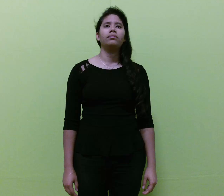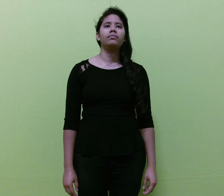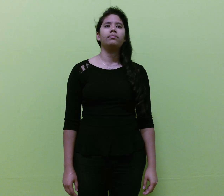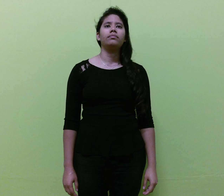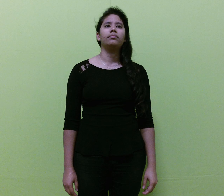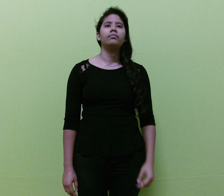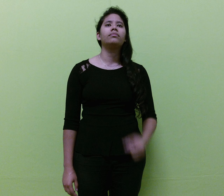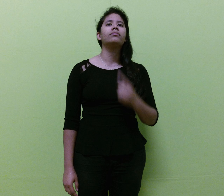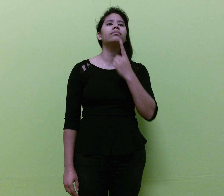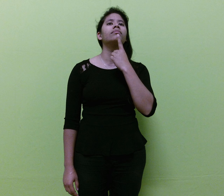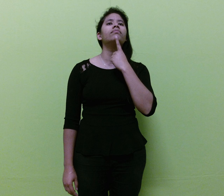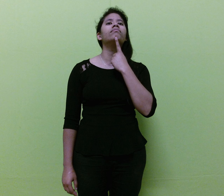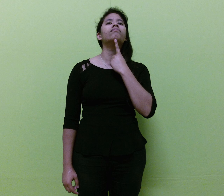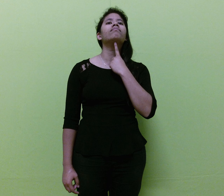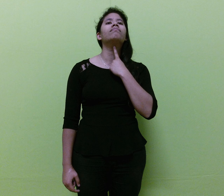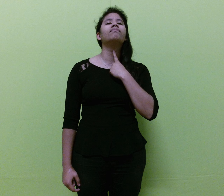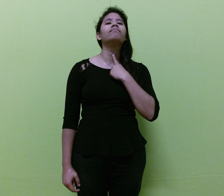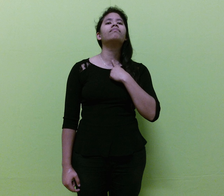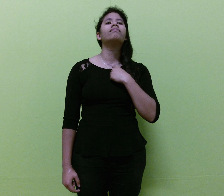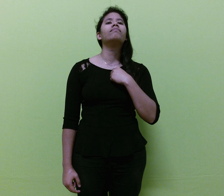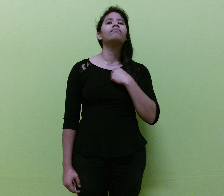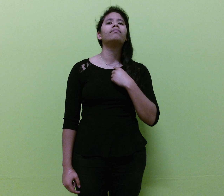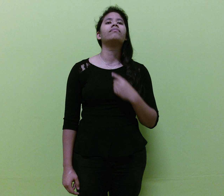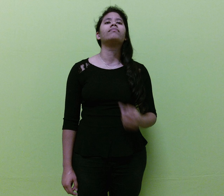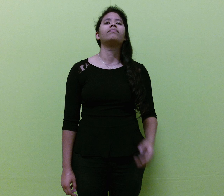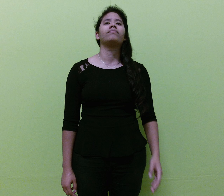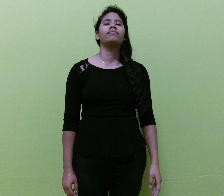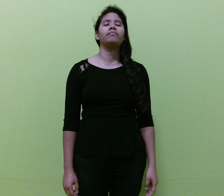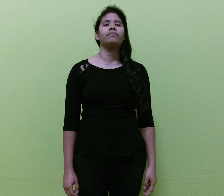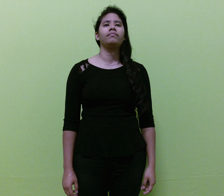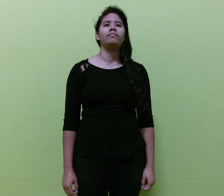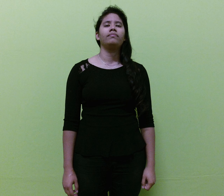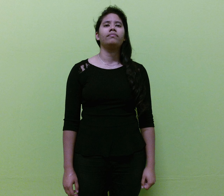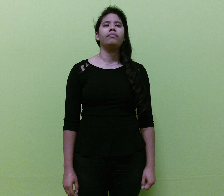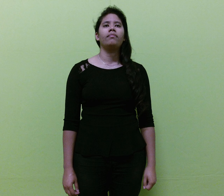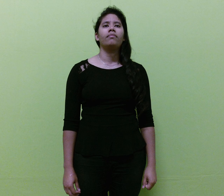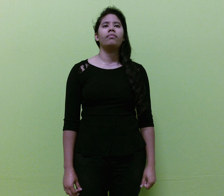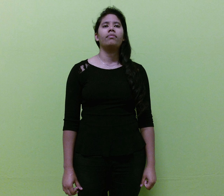vontade